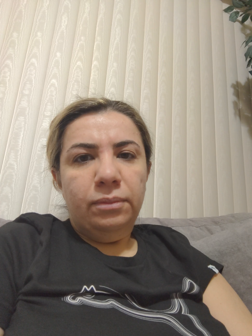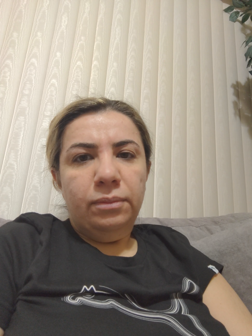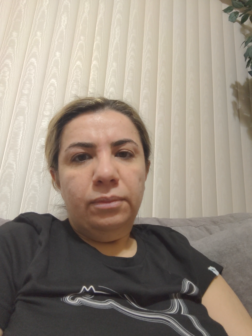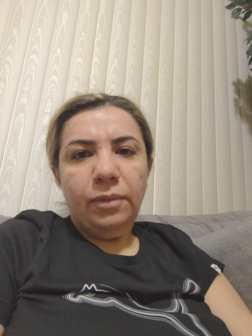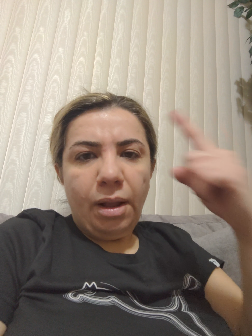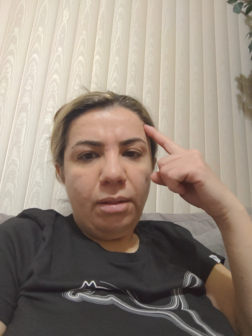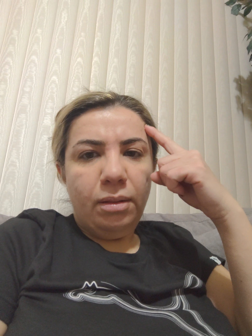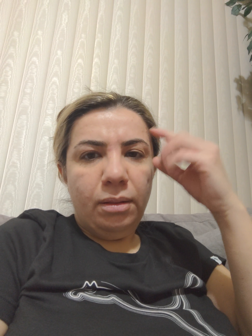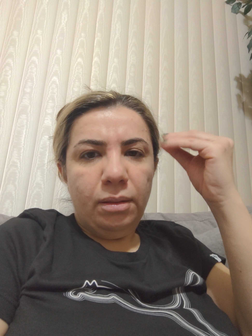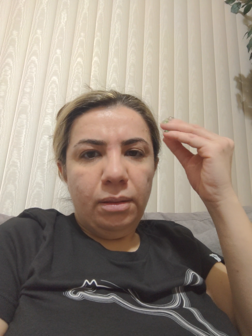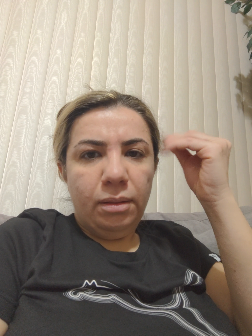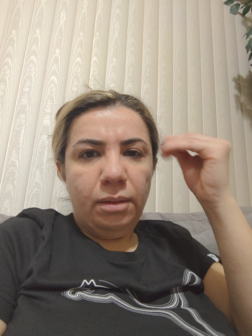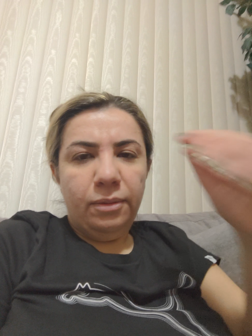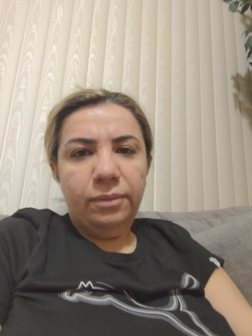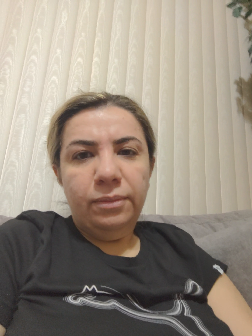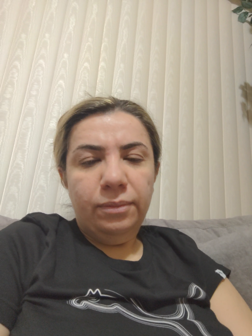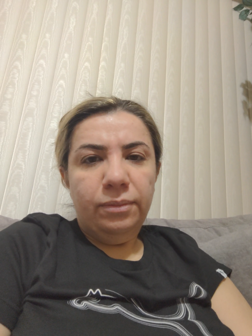think